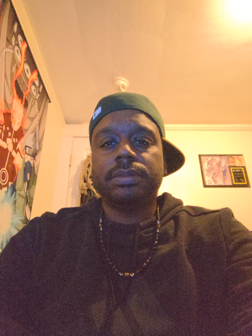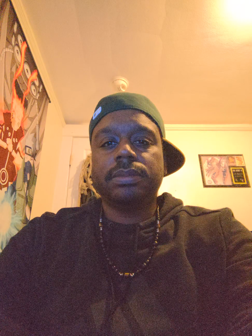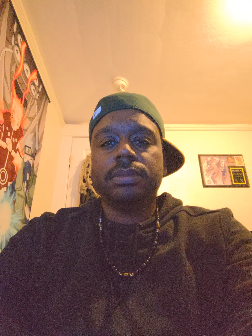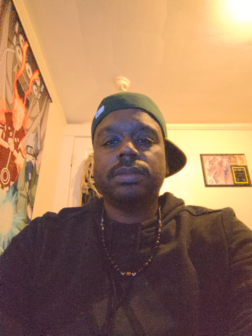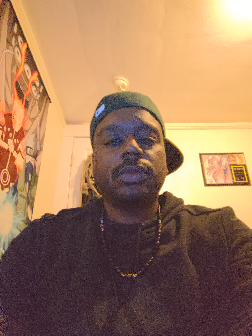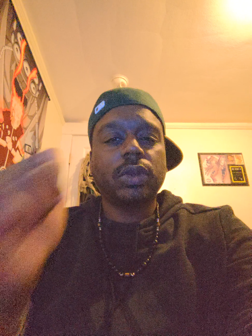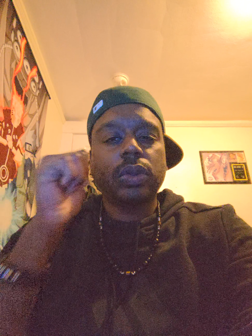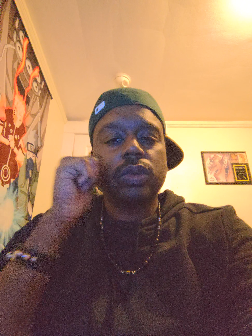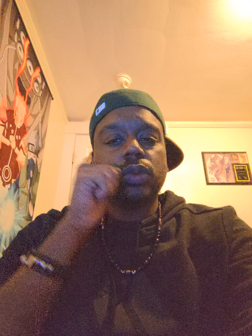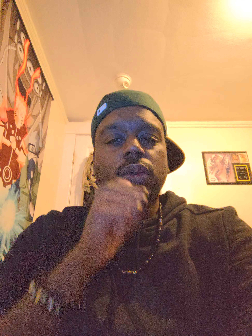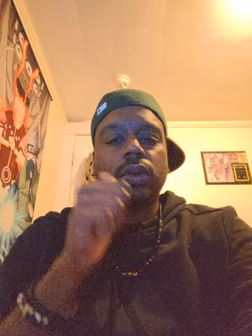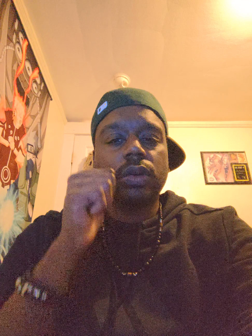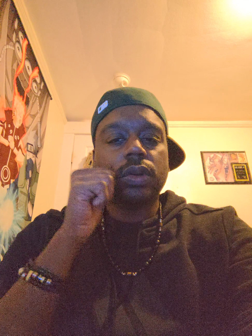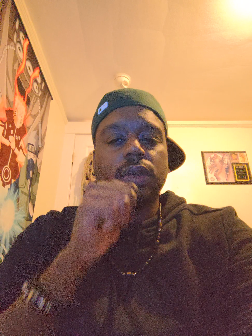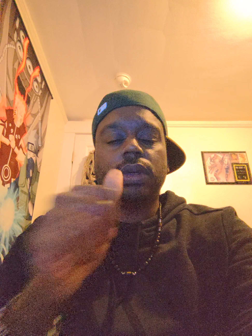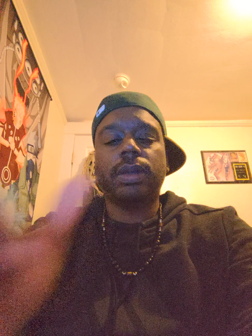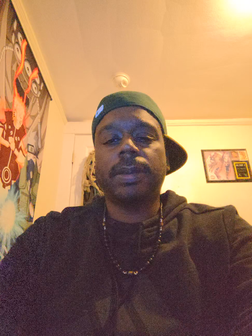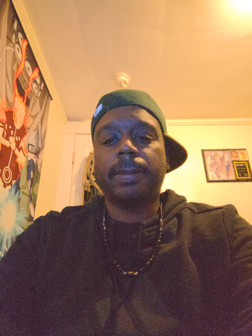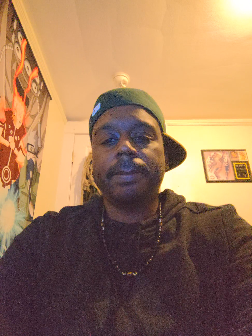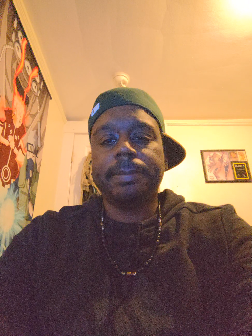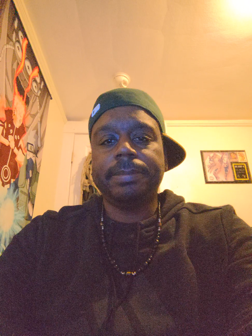girl